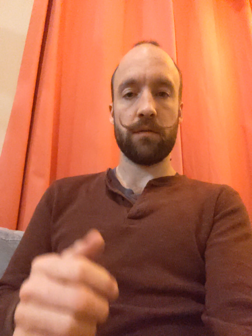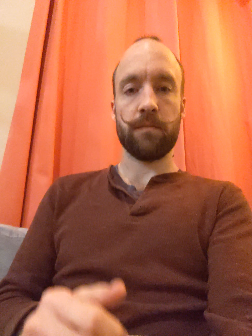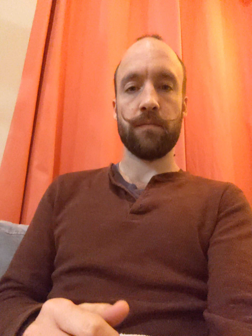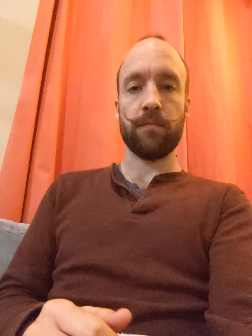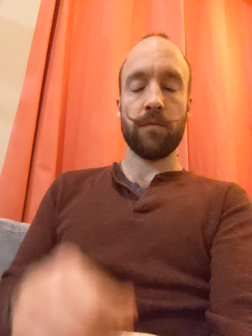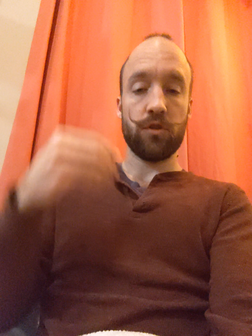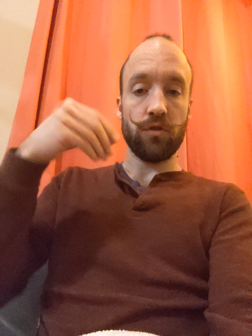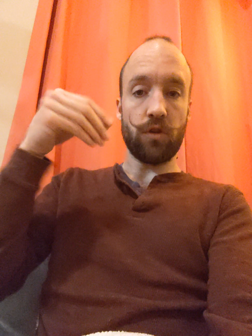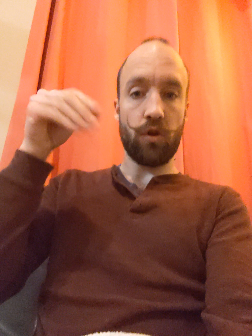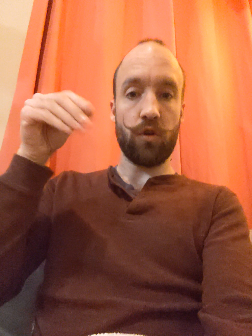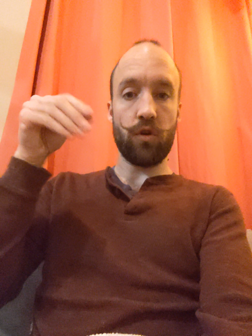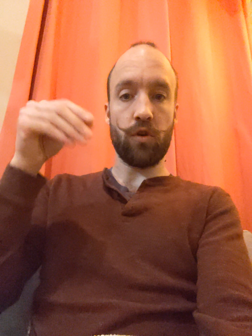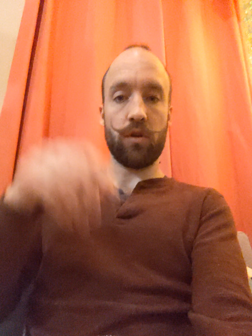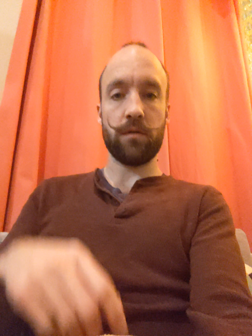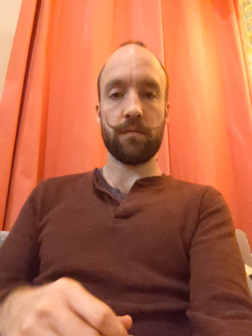store